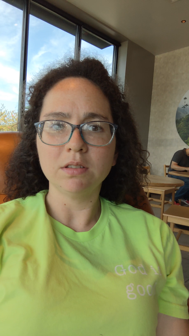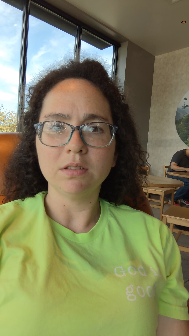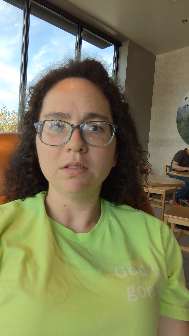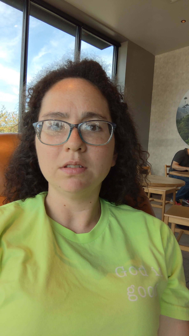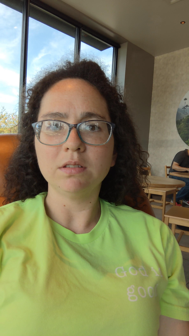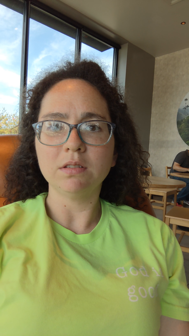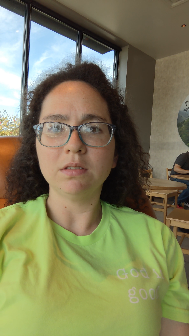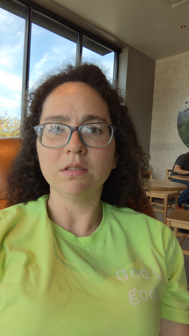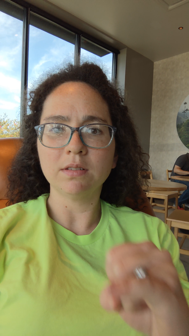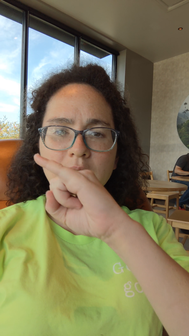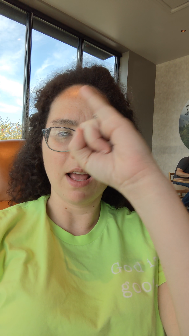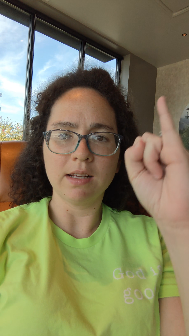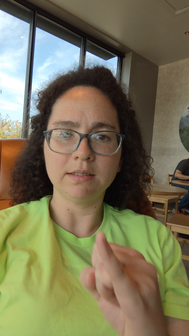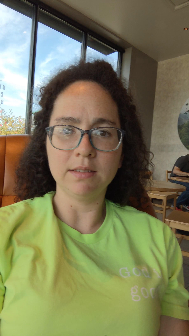draw